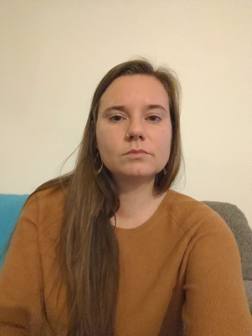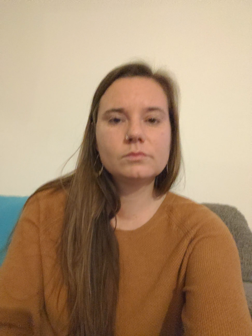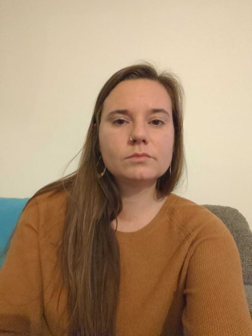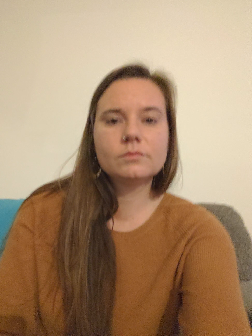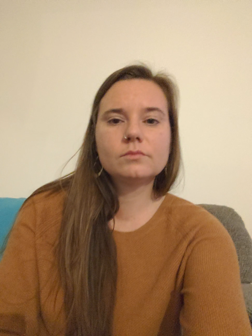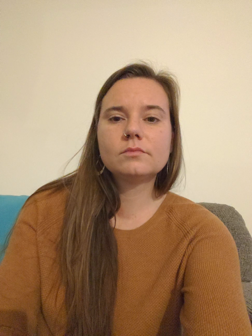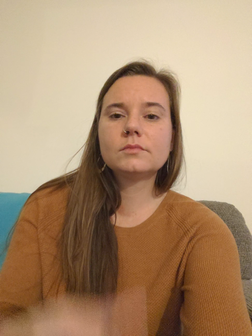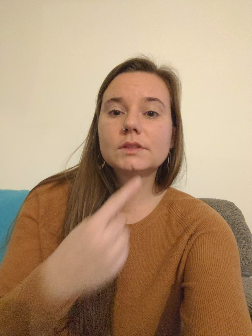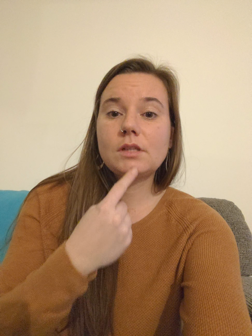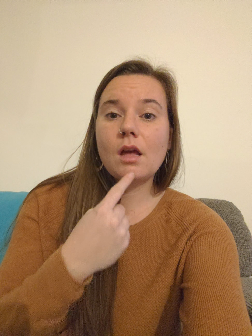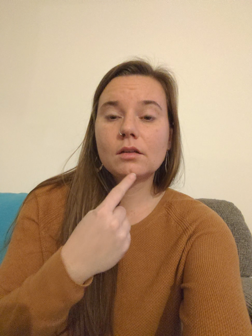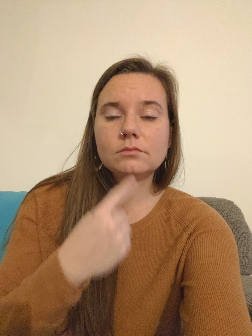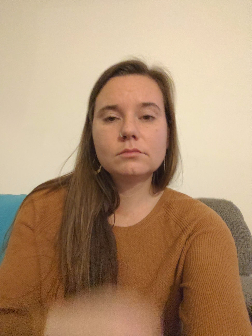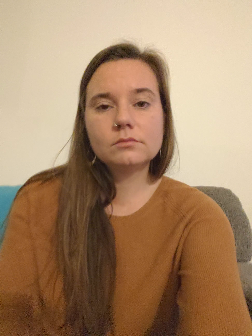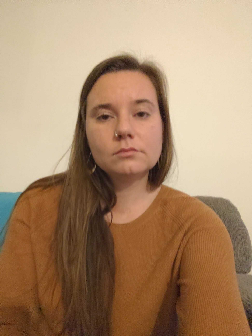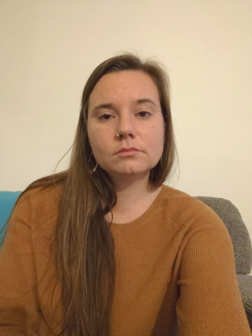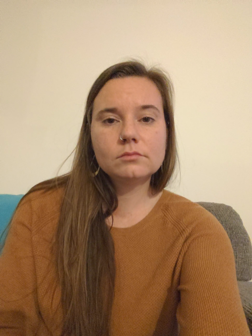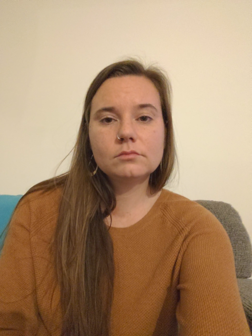say